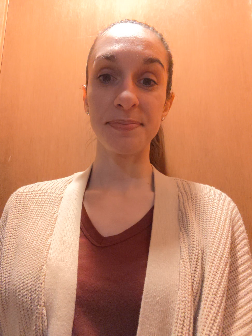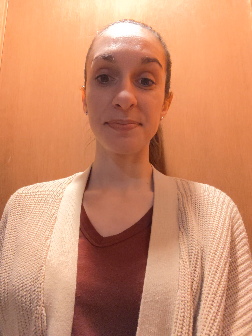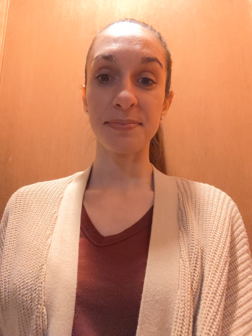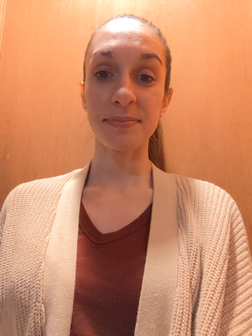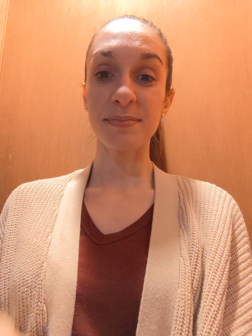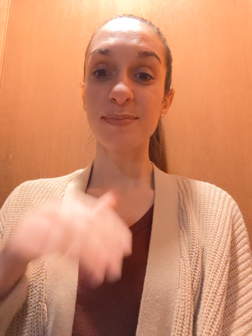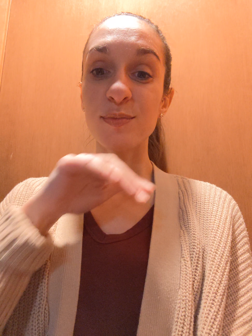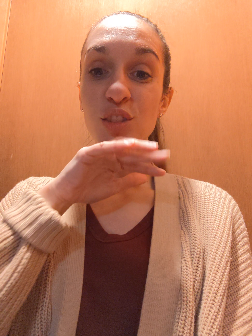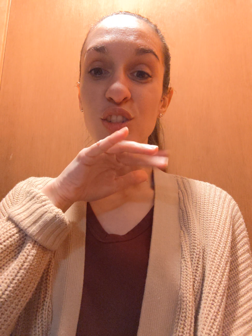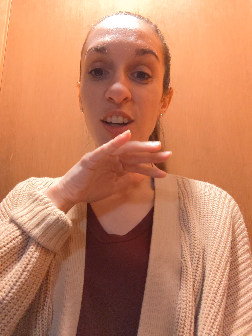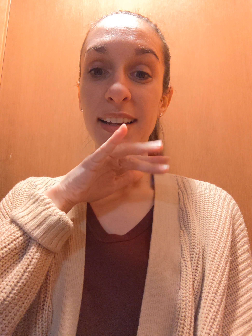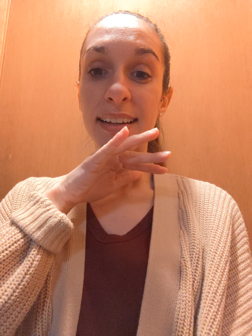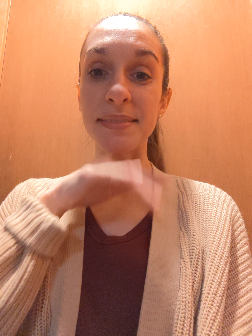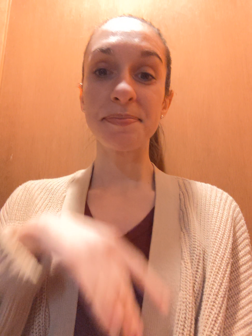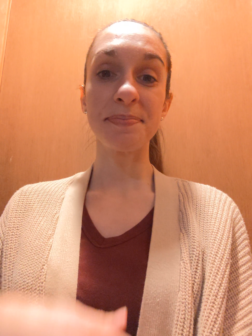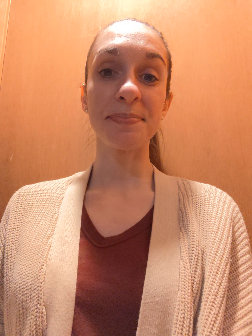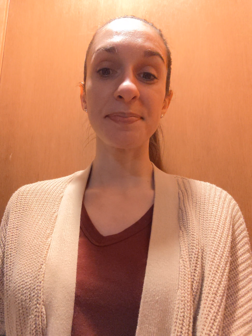dirty